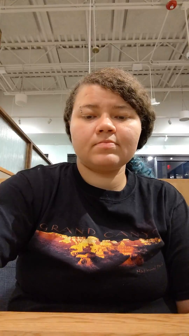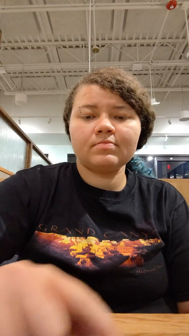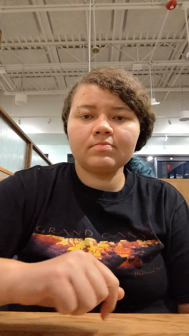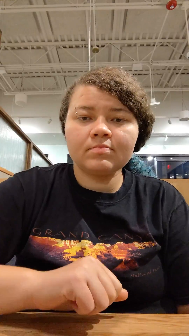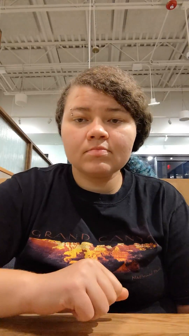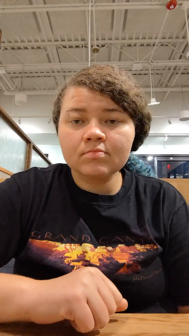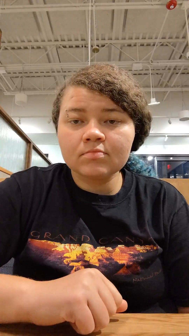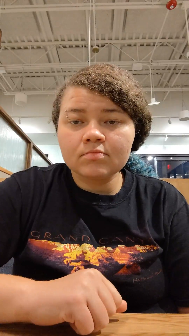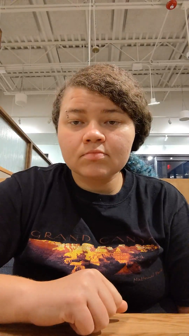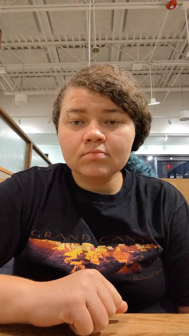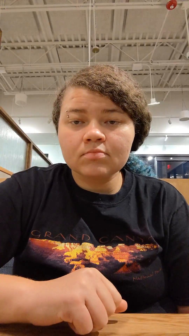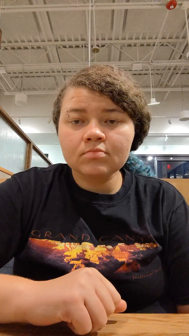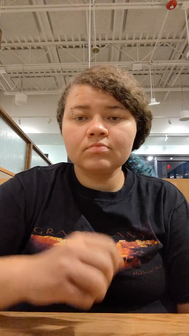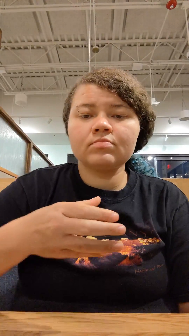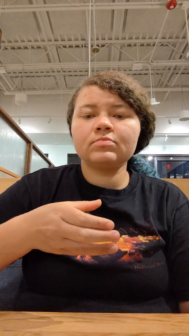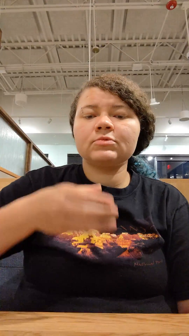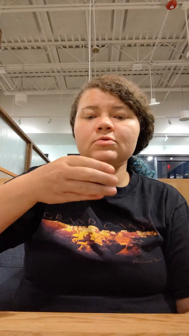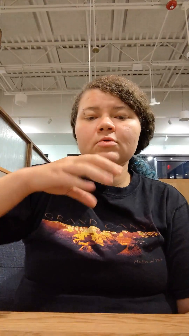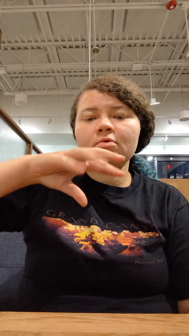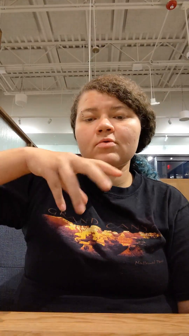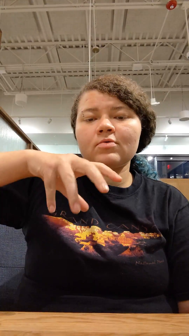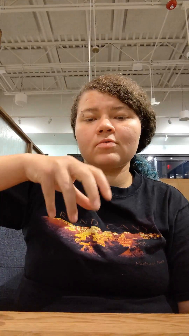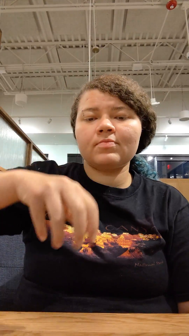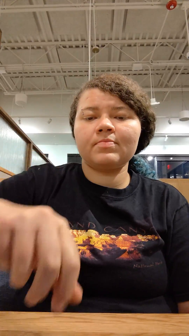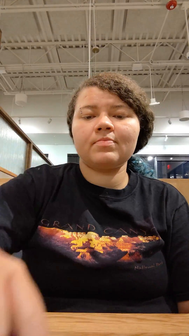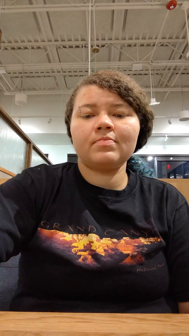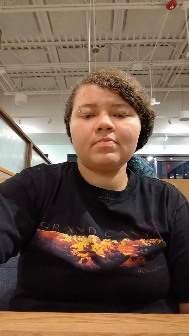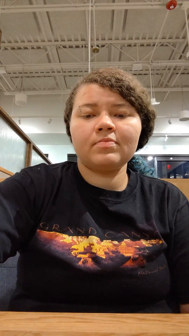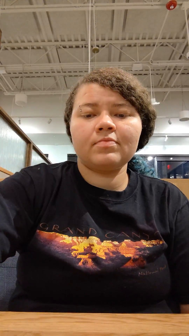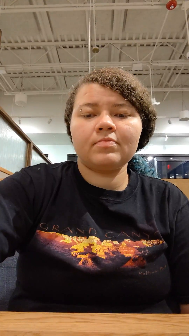jar